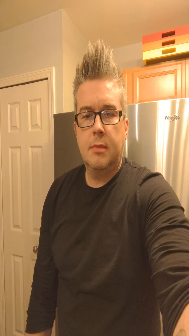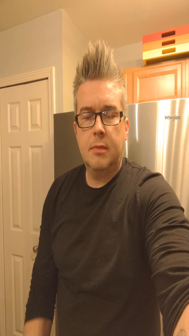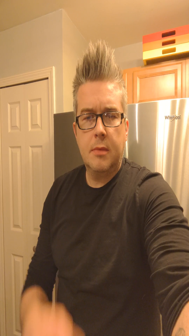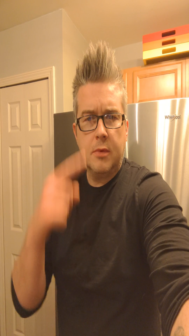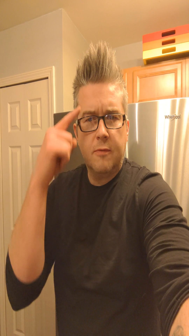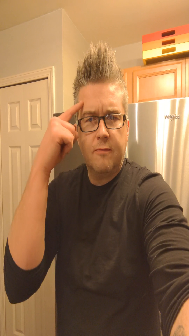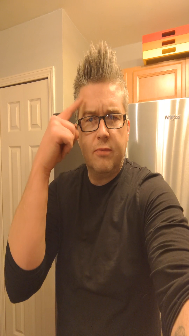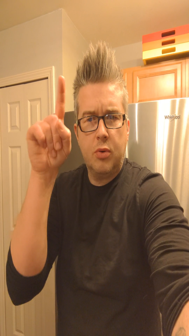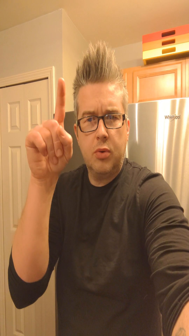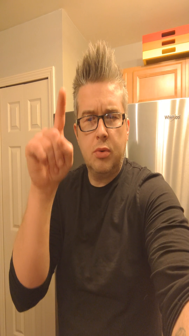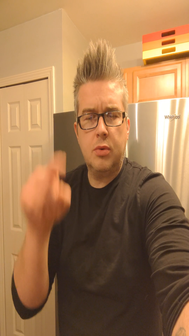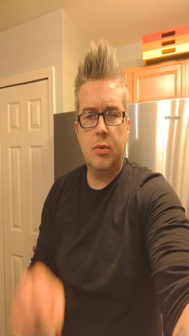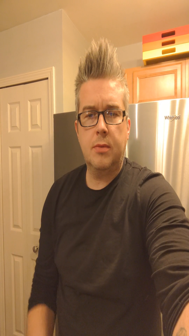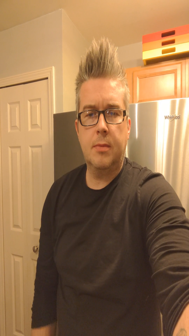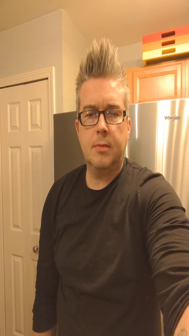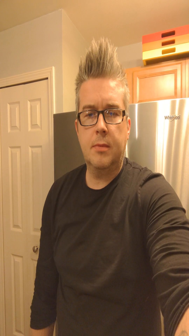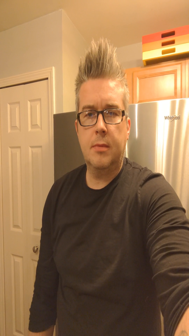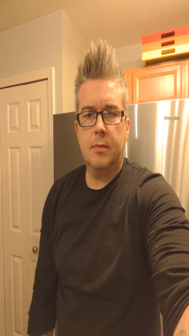for